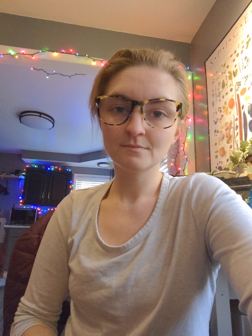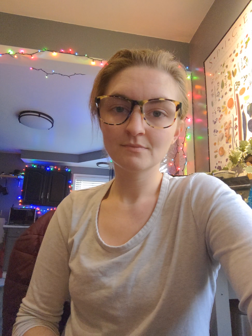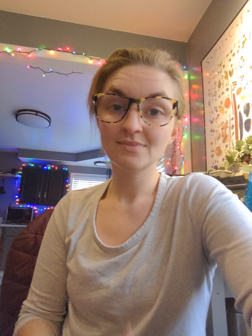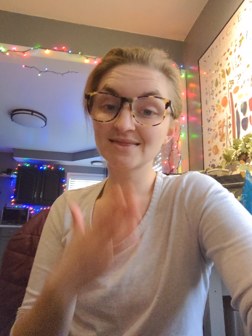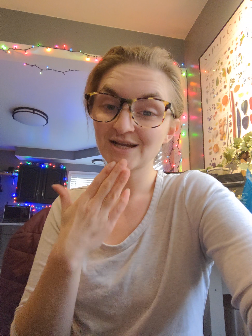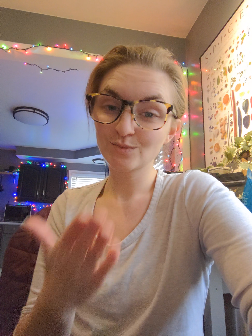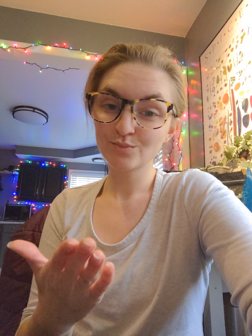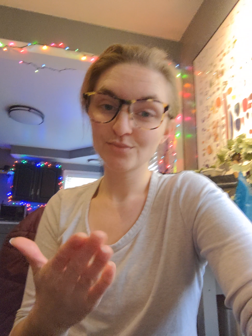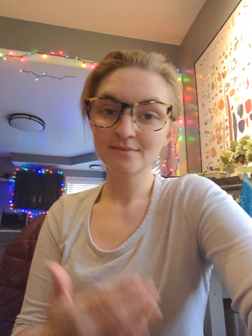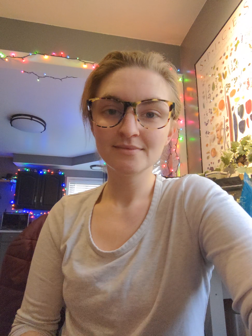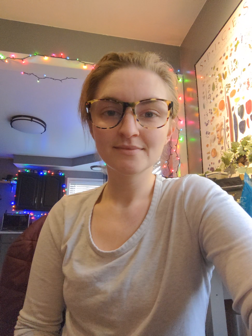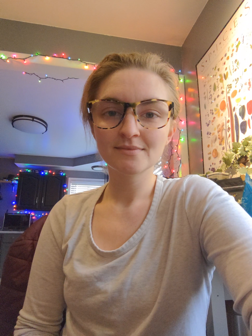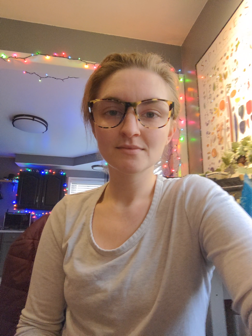thank you